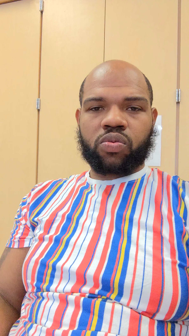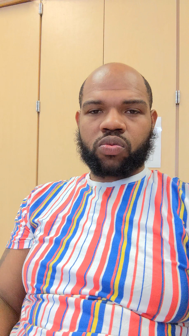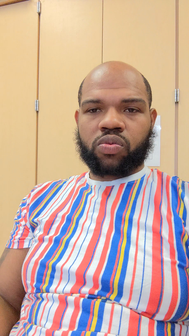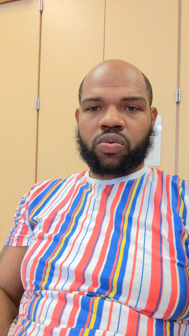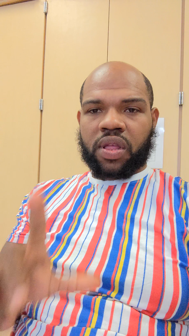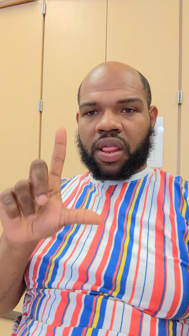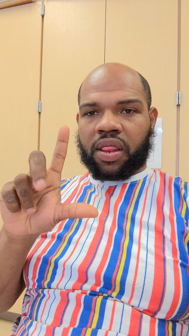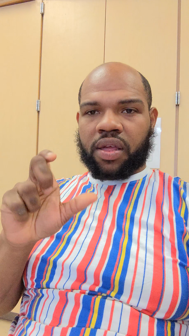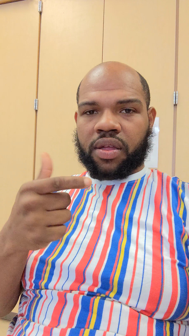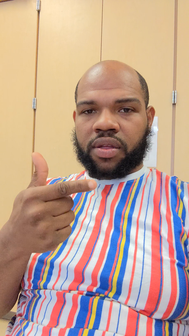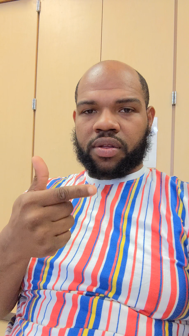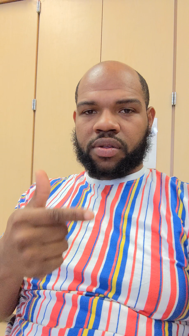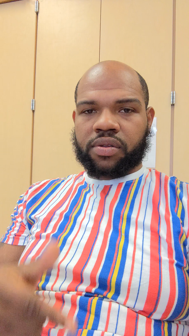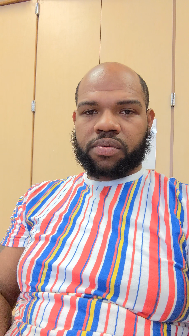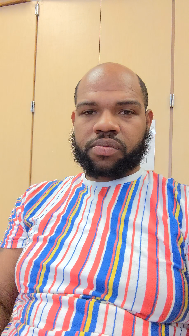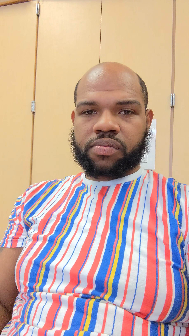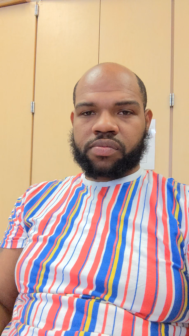leg